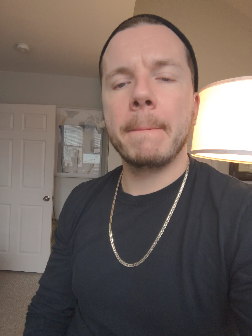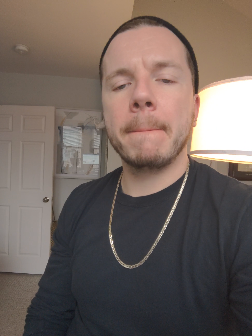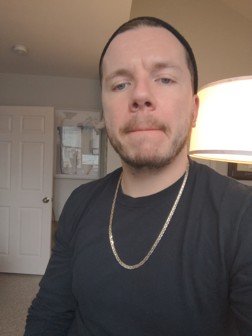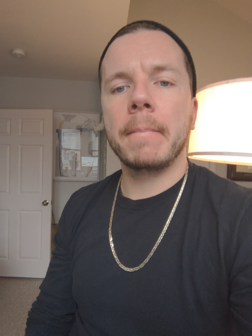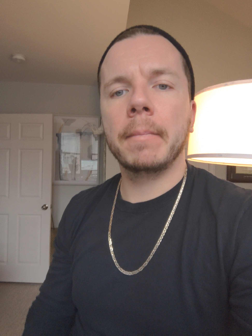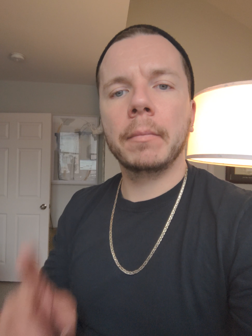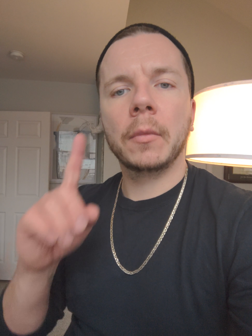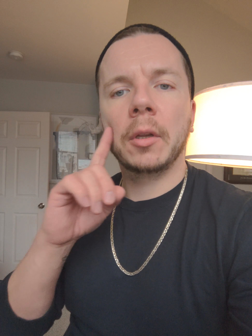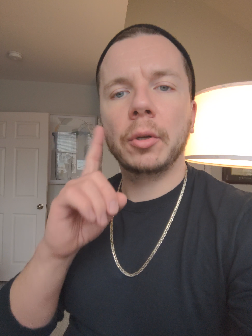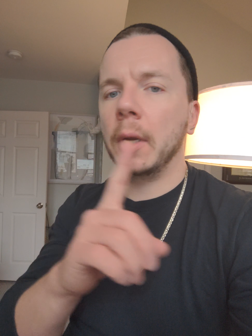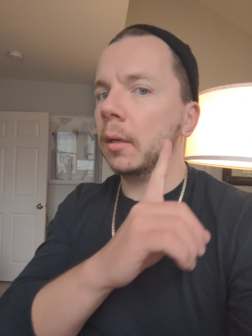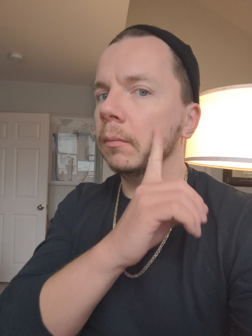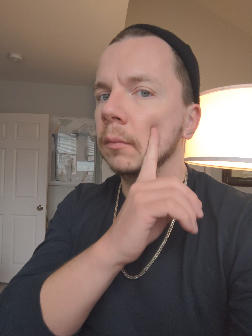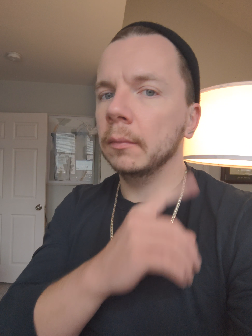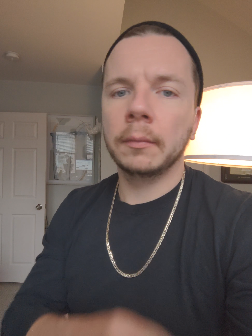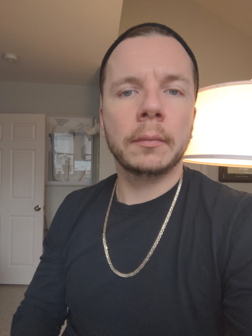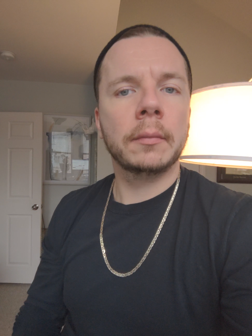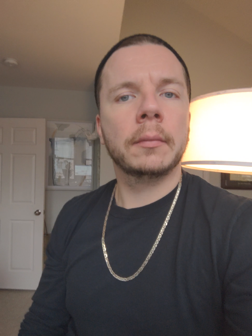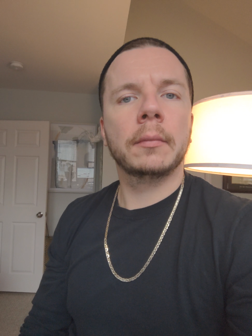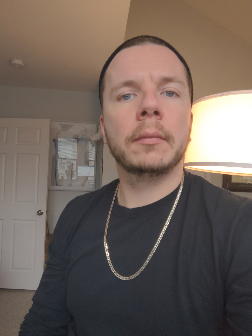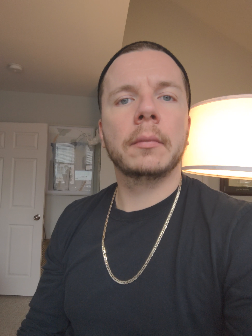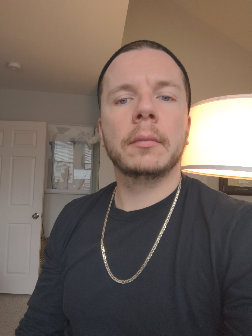cheek